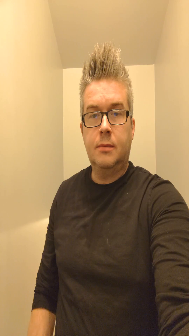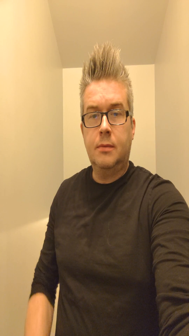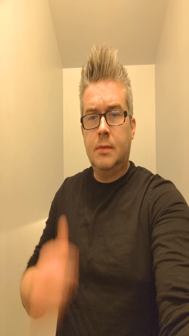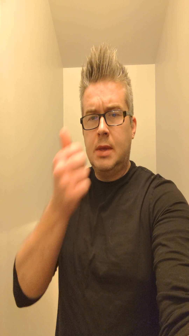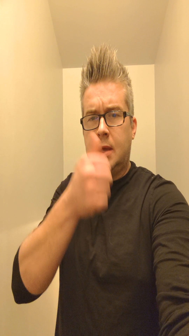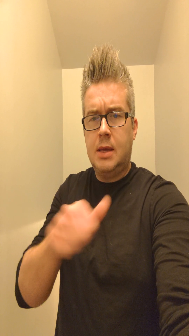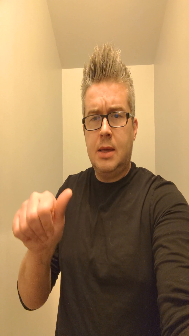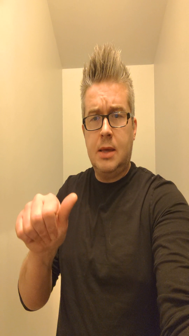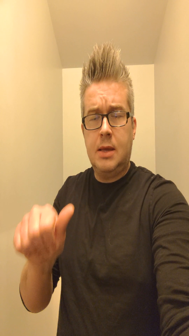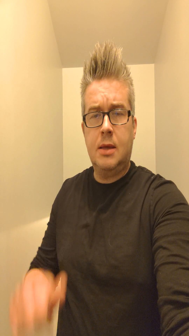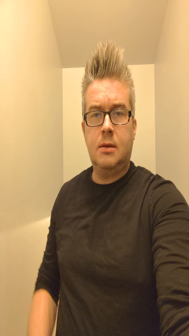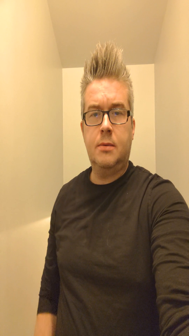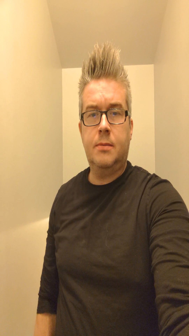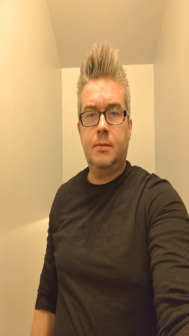any